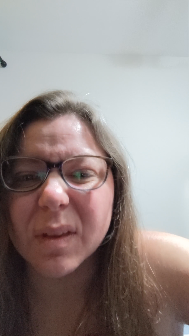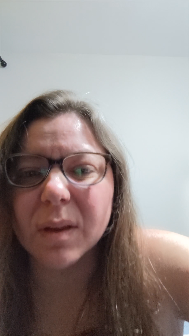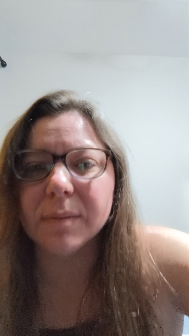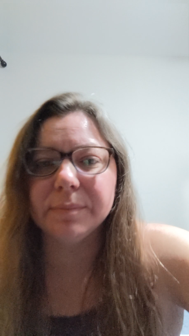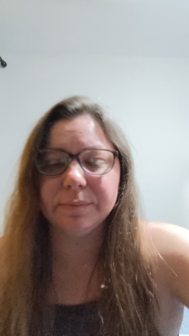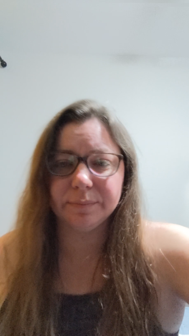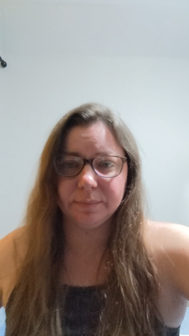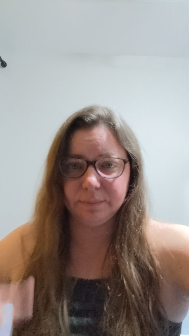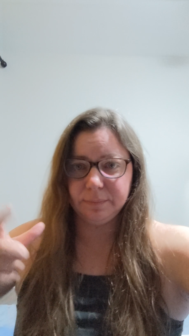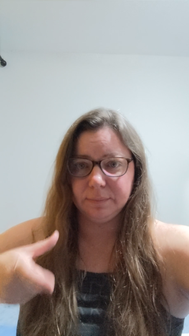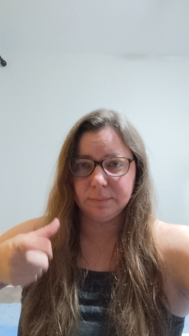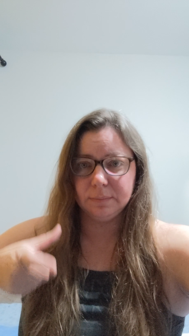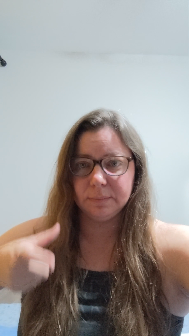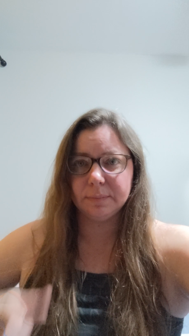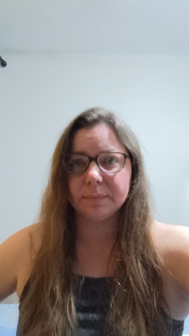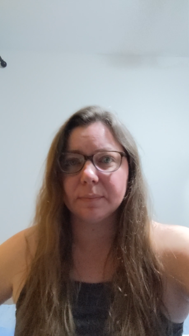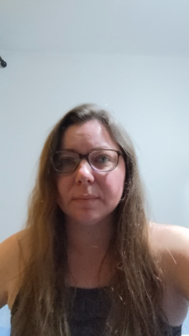plate